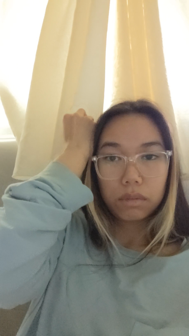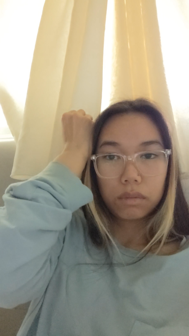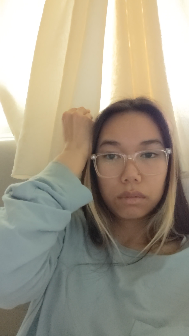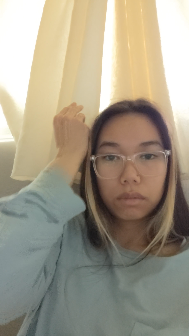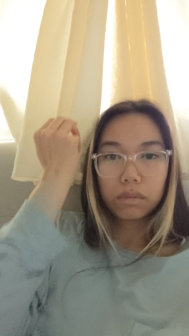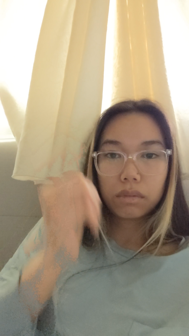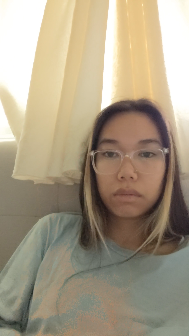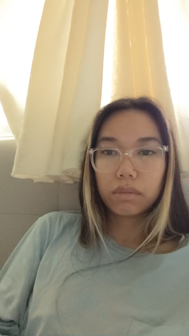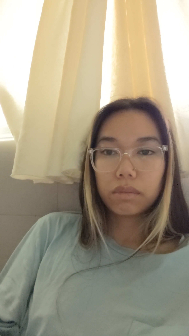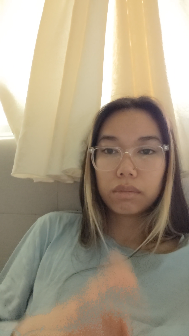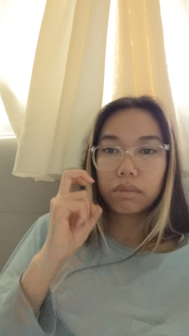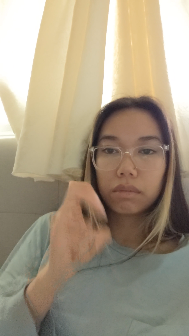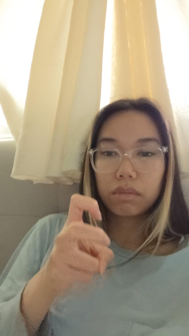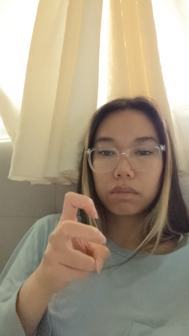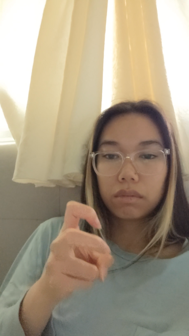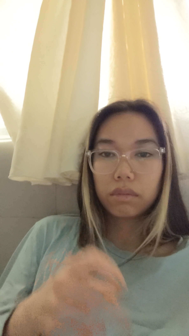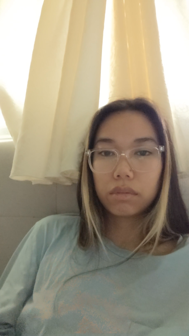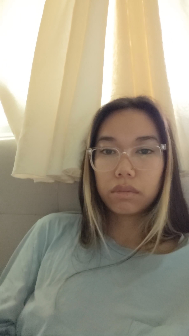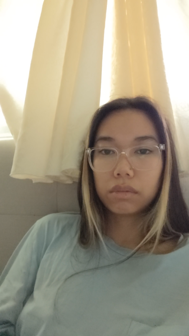hard